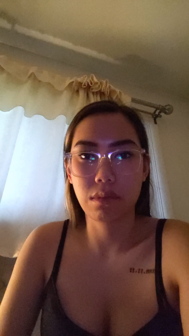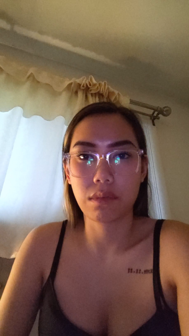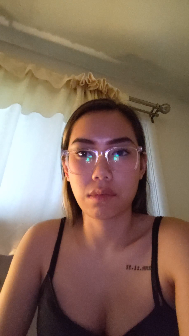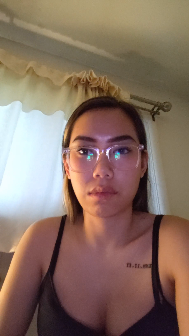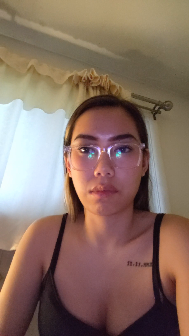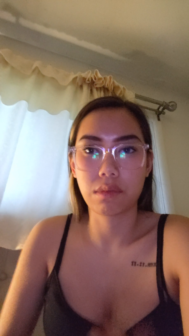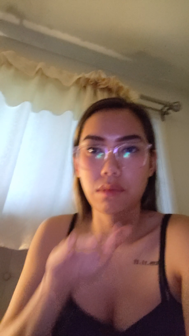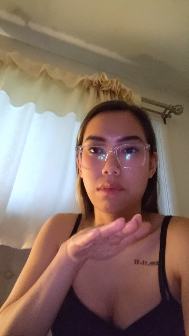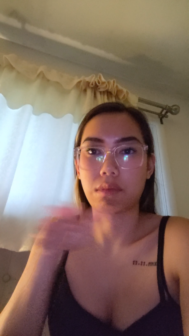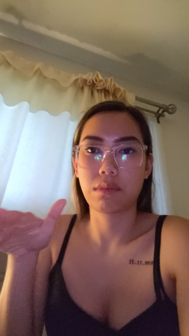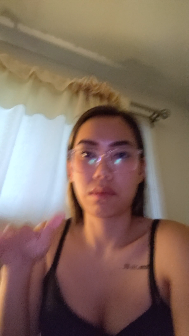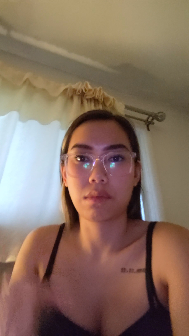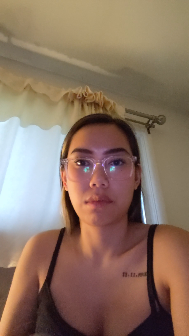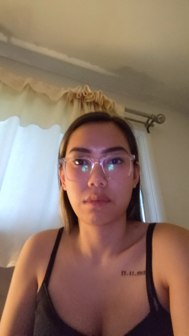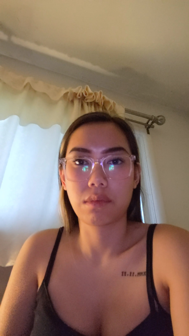nice